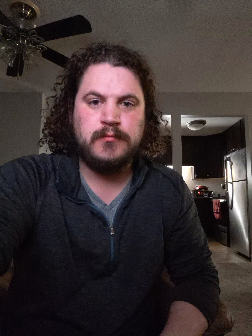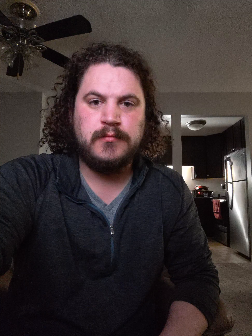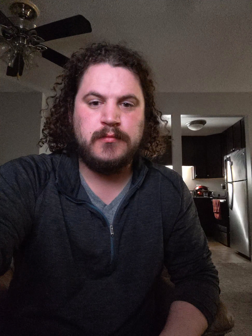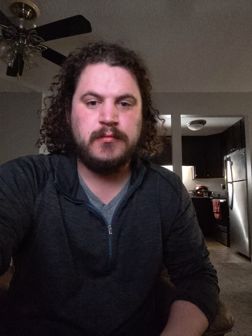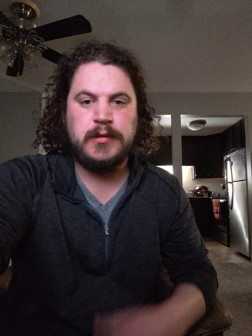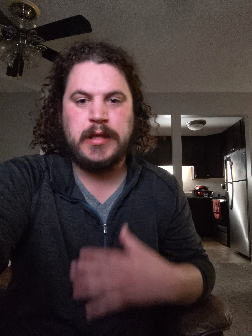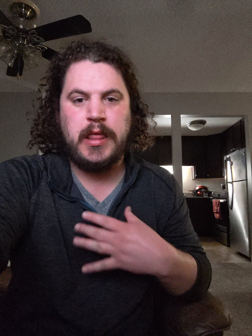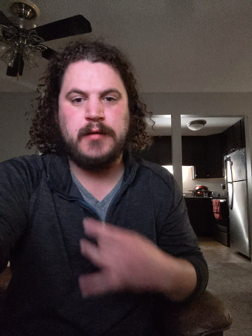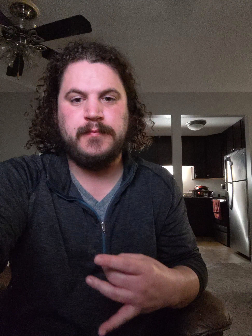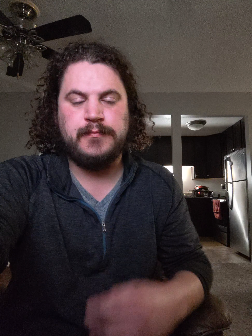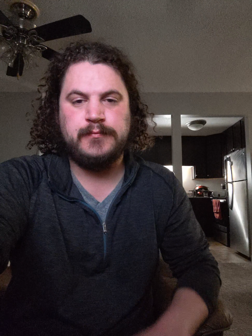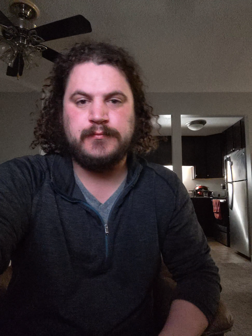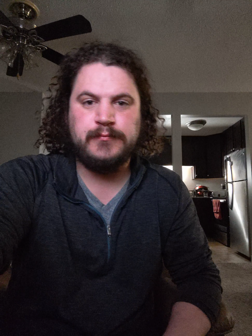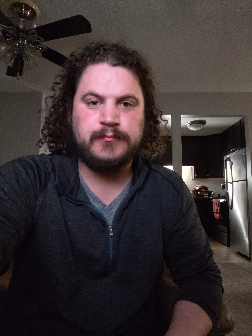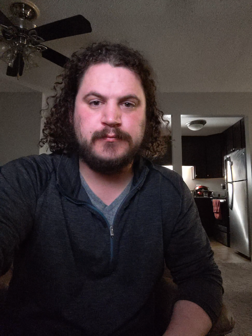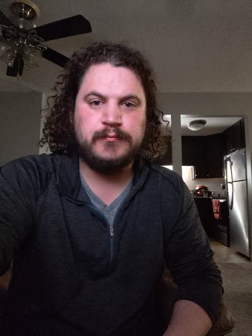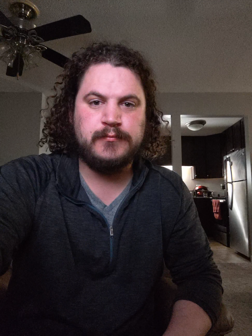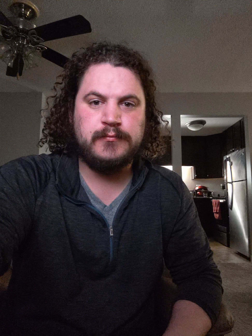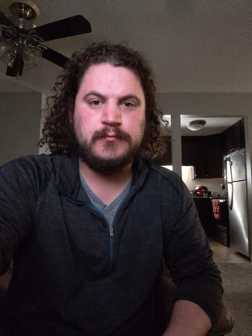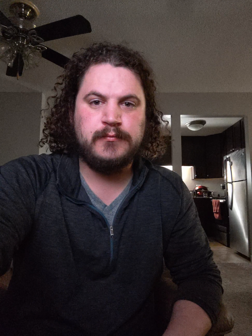like